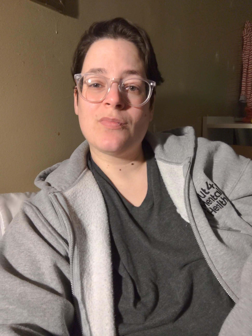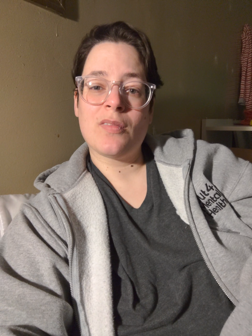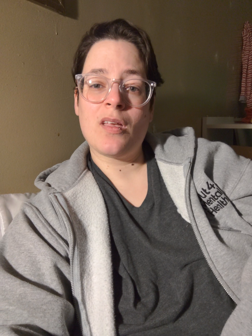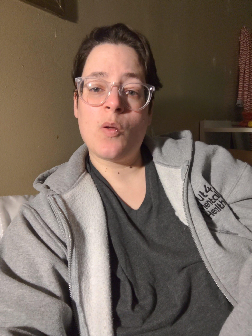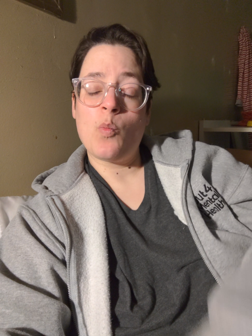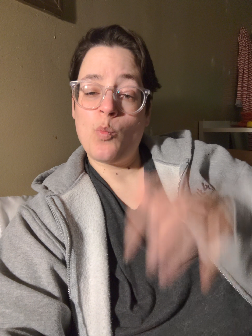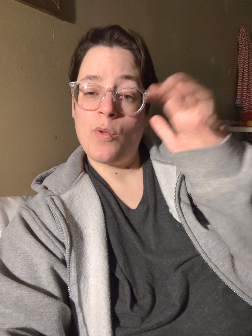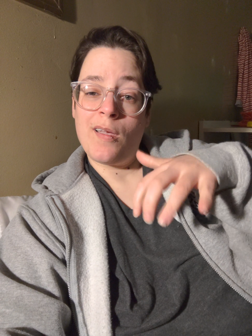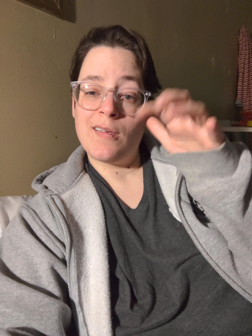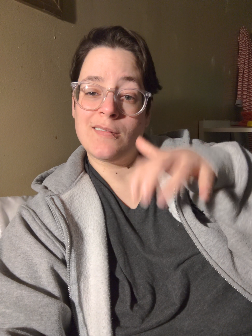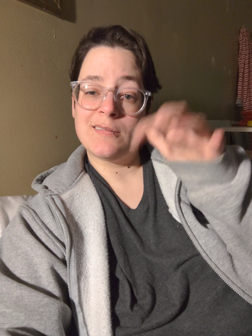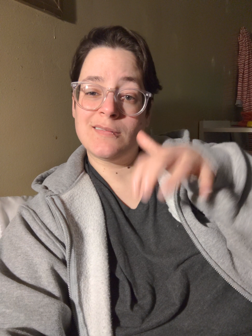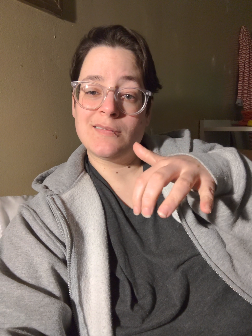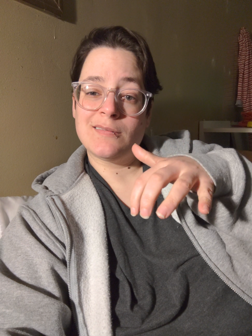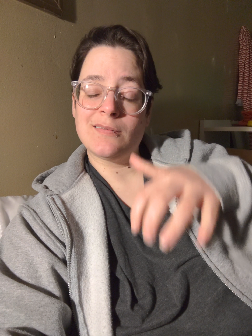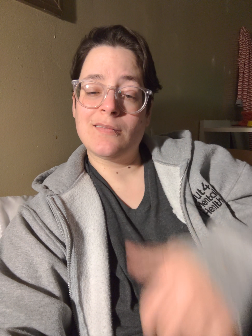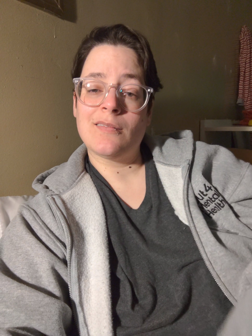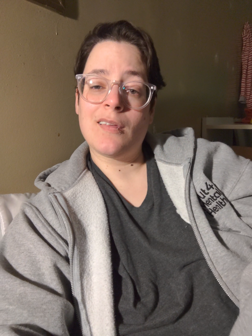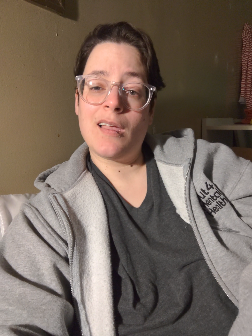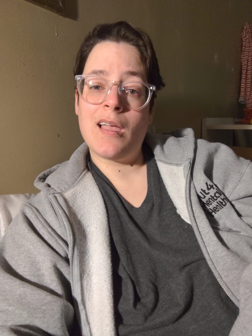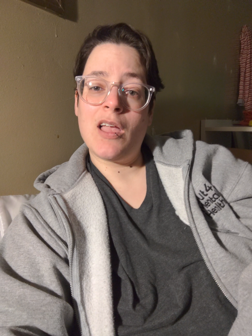rain